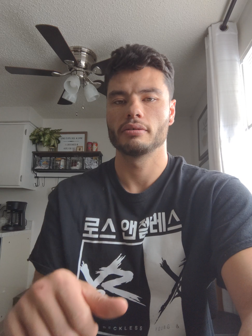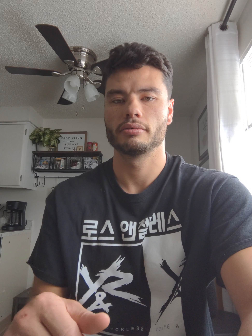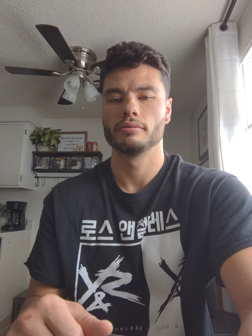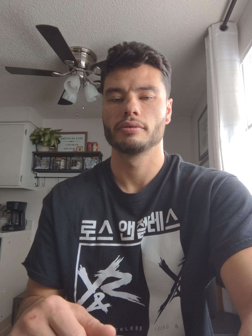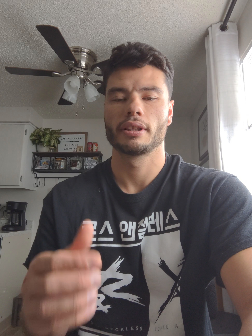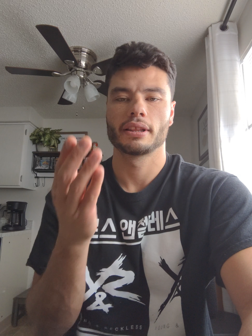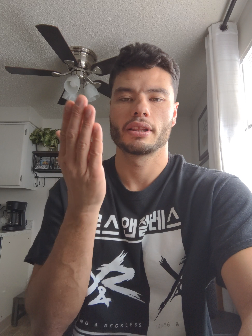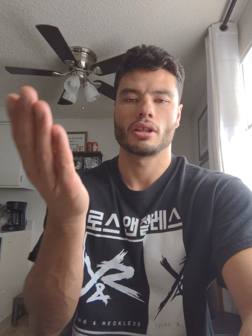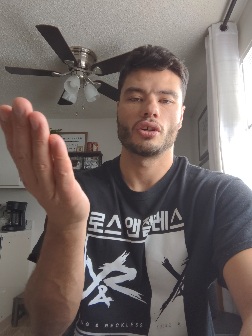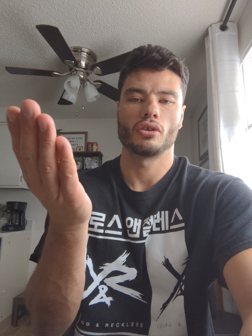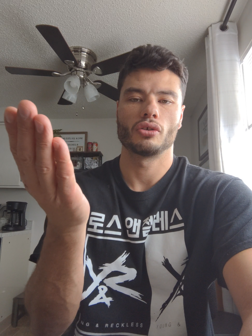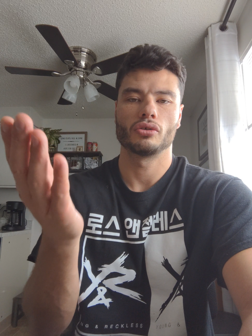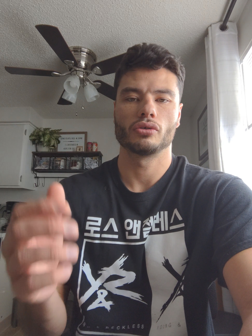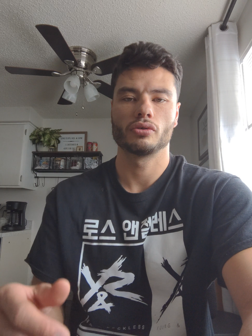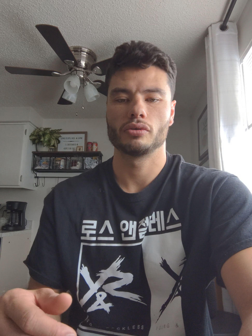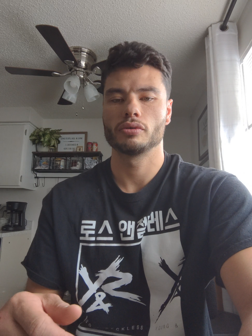there